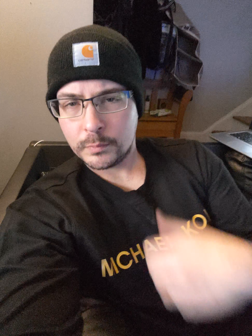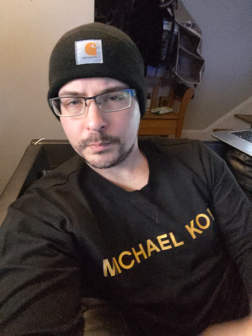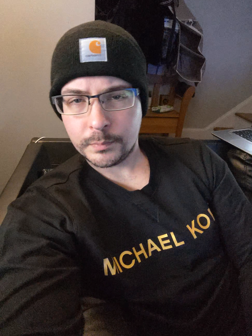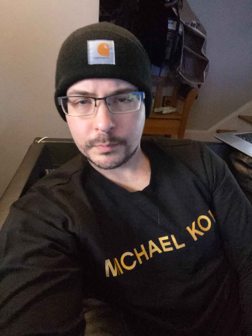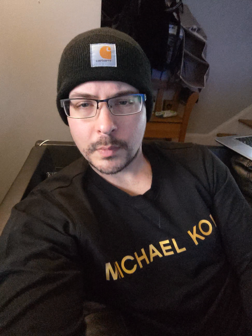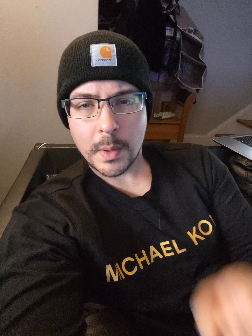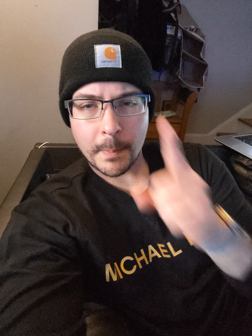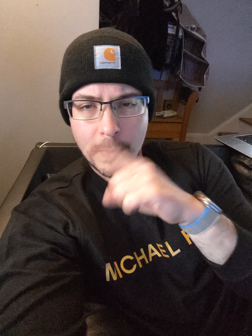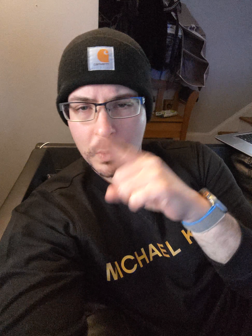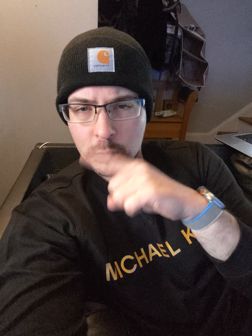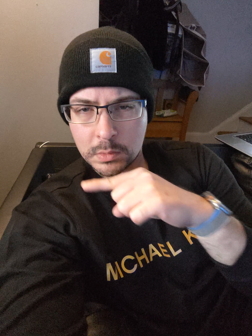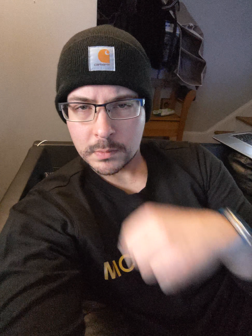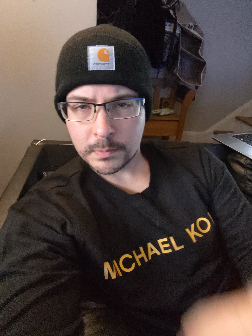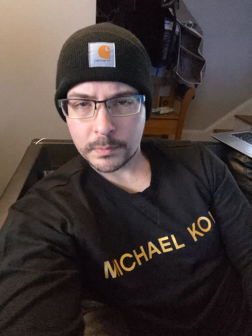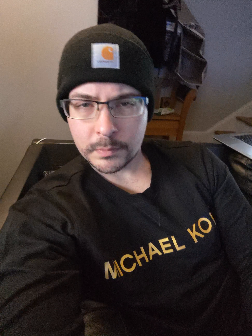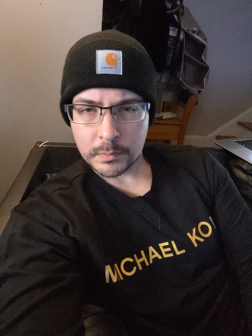mouse